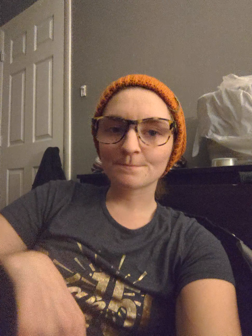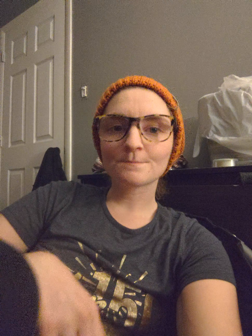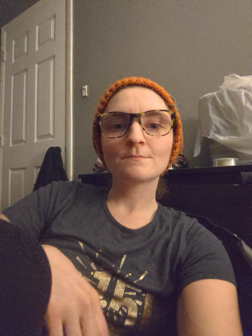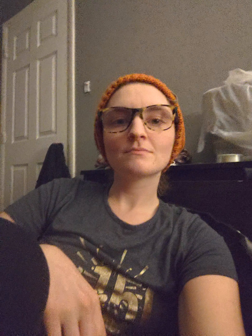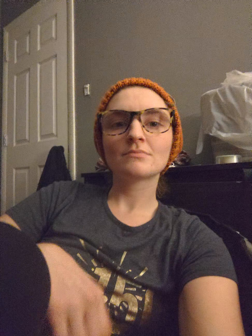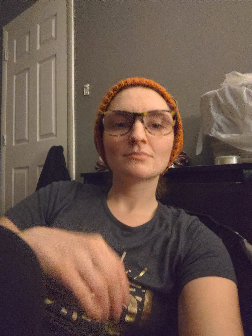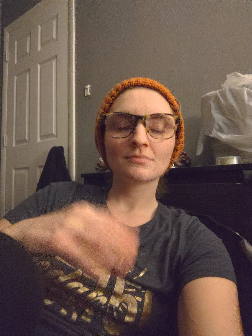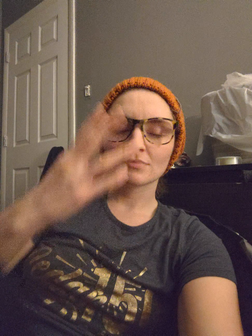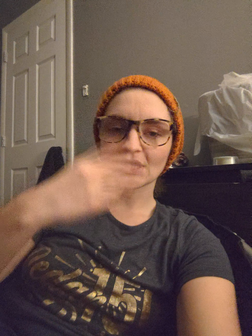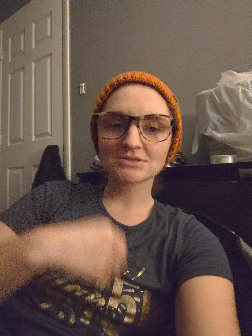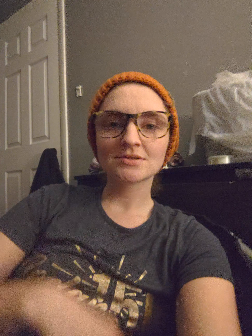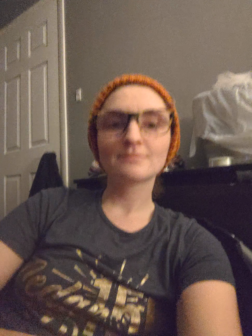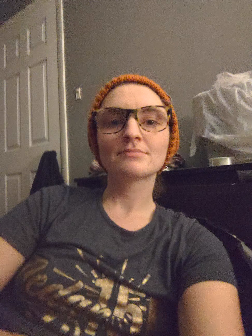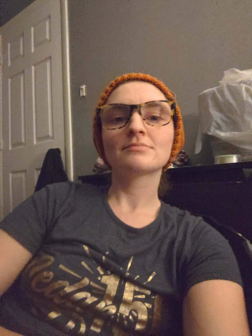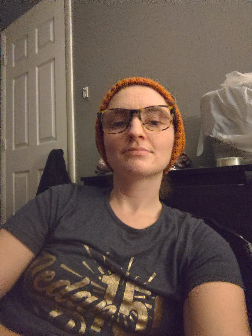sleep